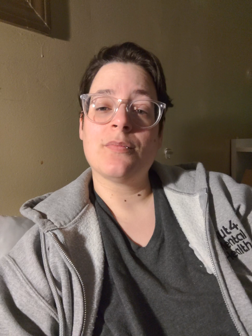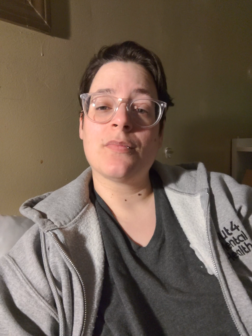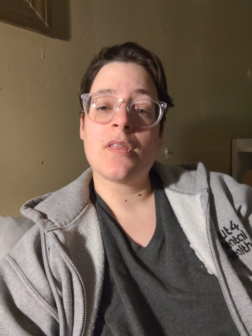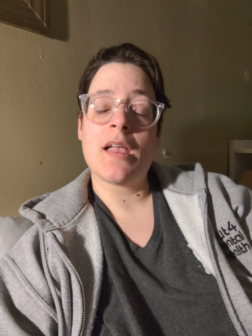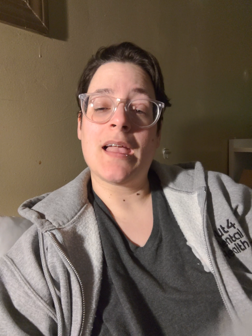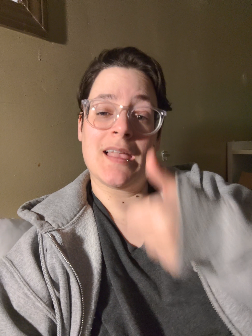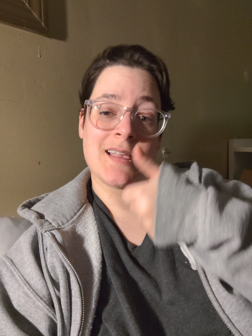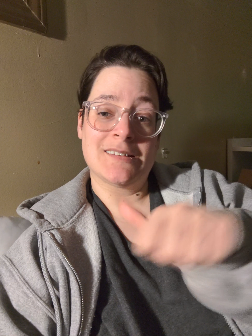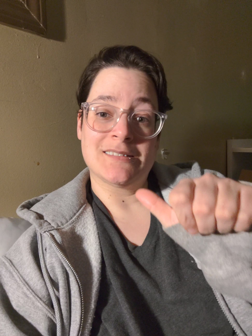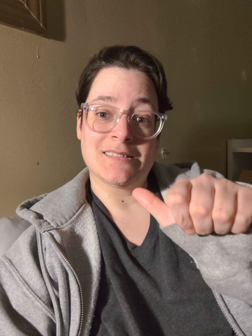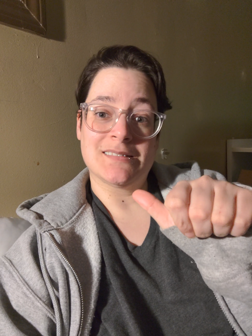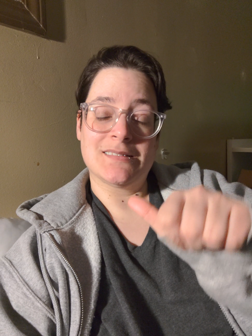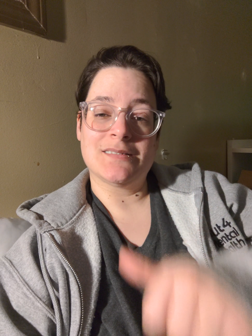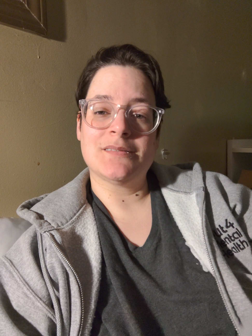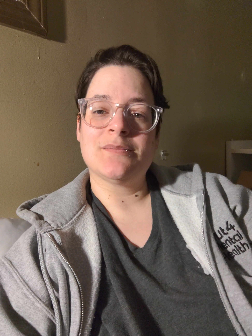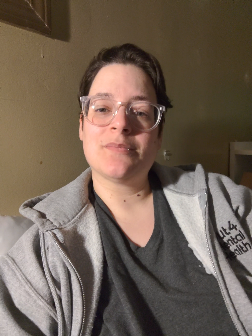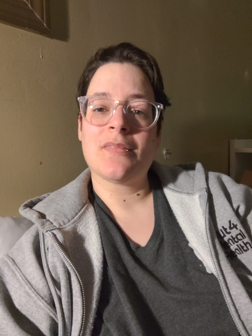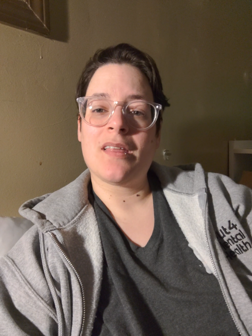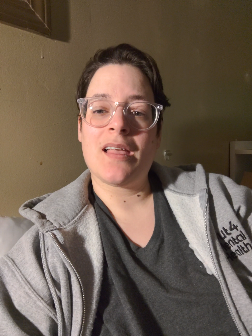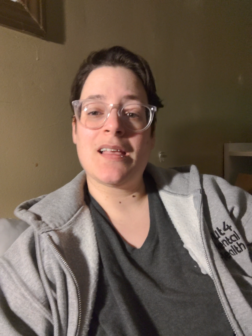any